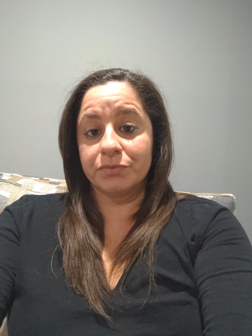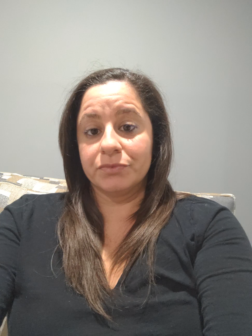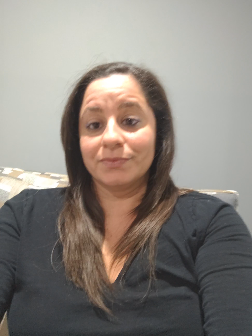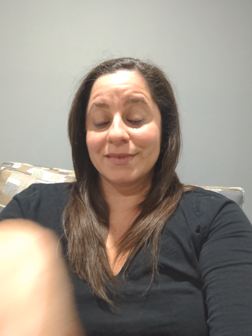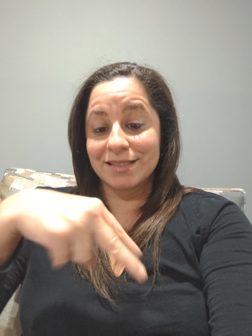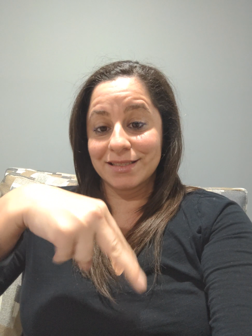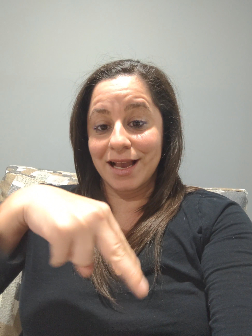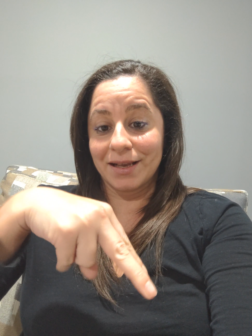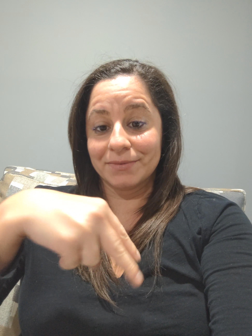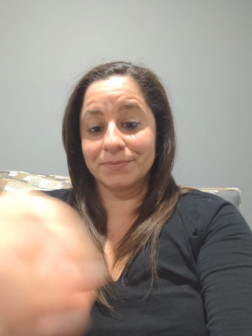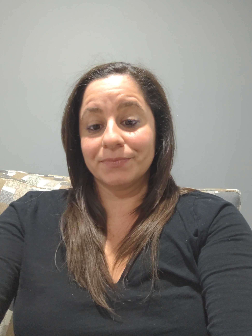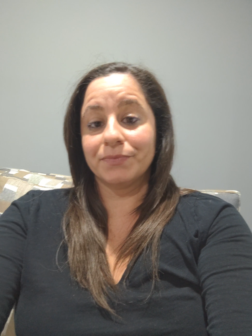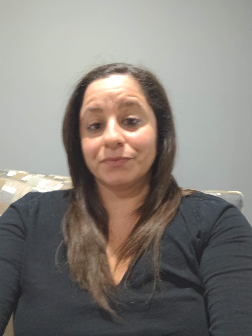dance